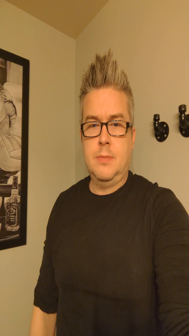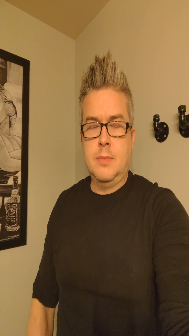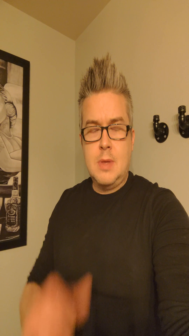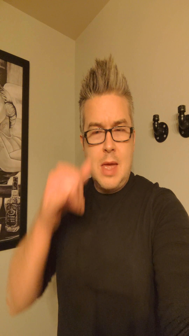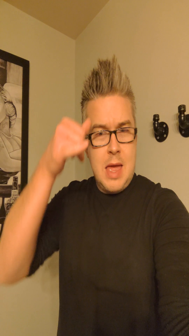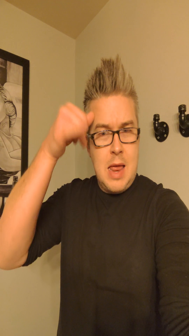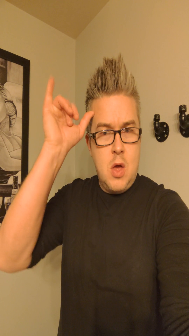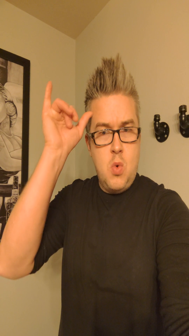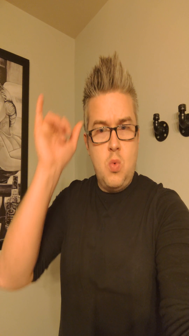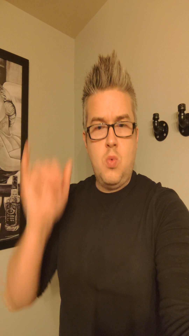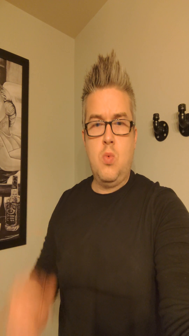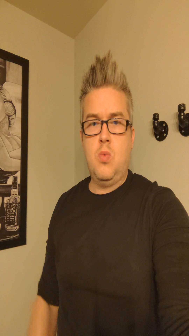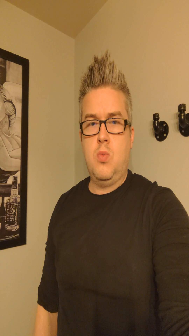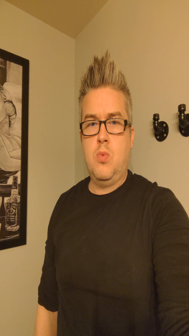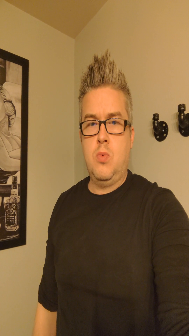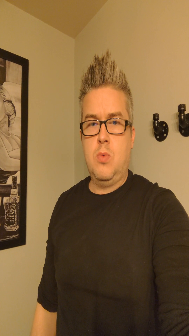cow